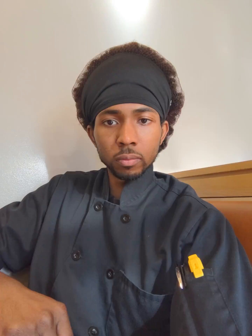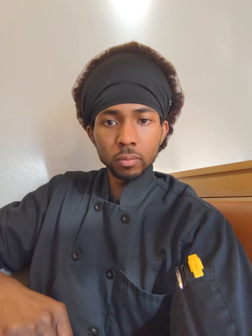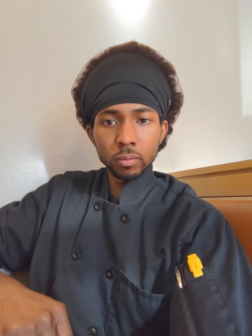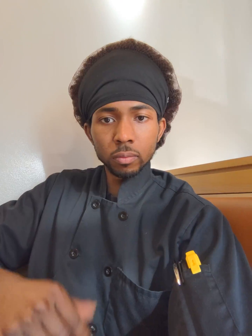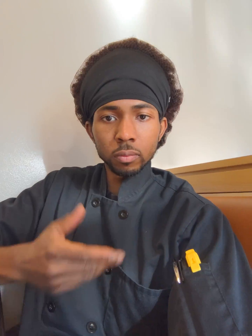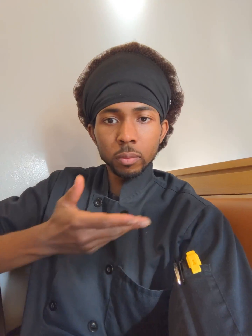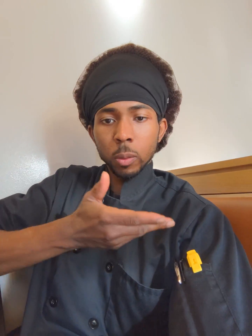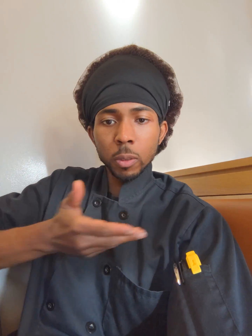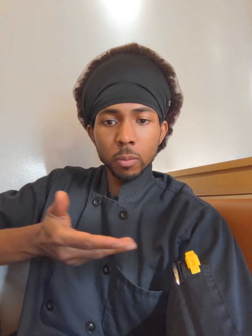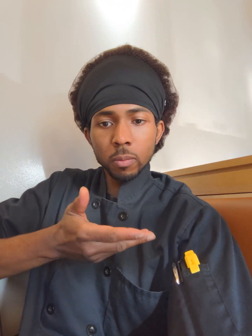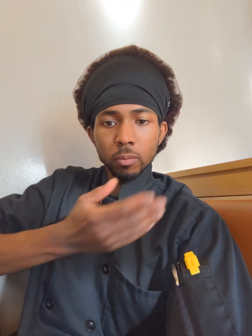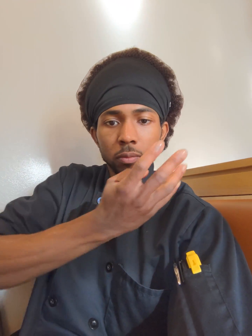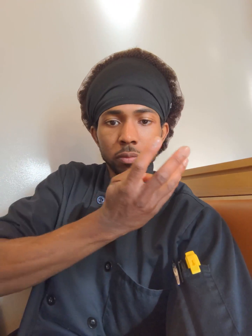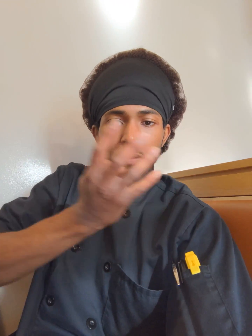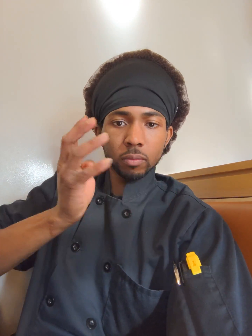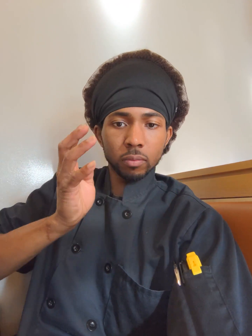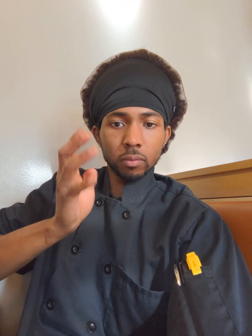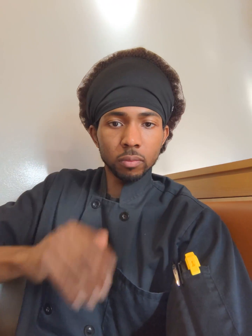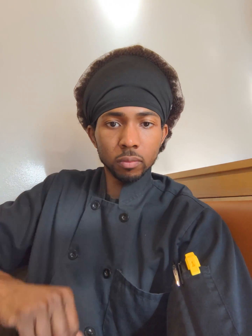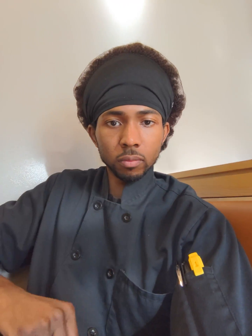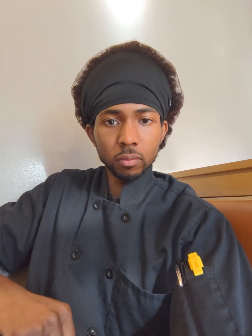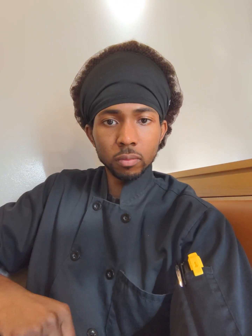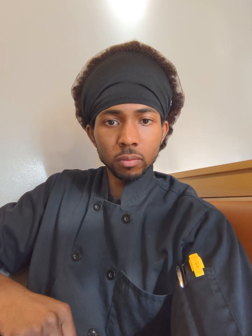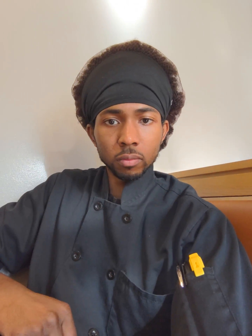crib